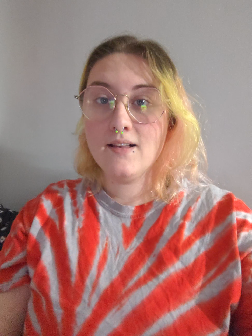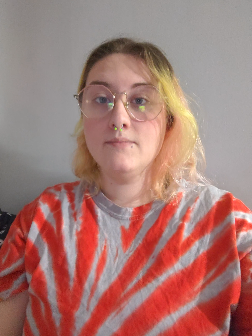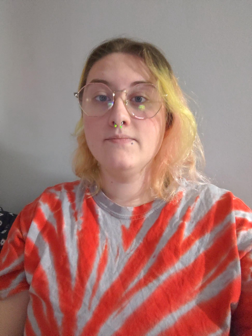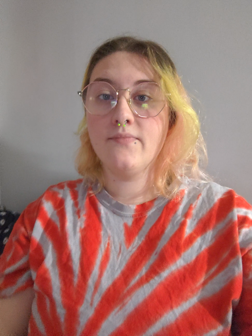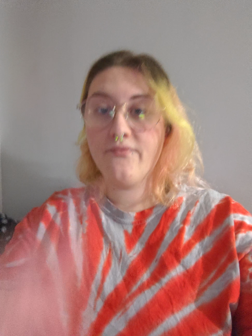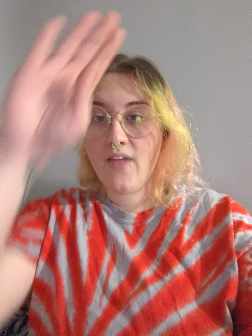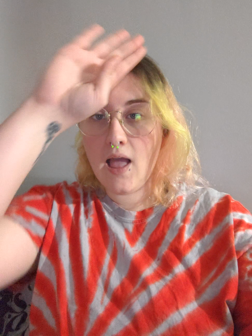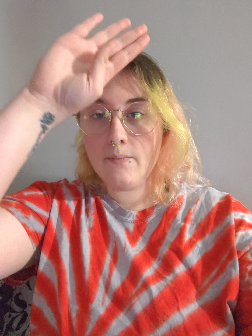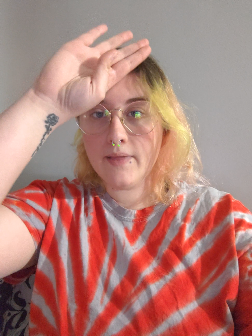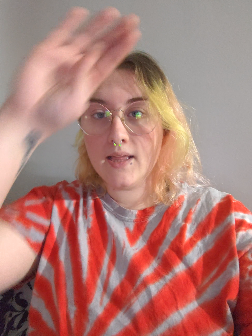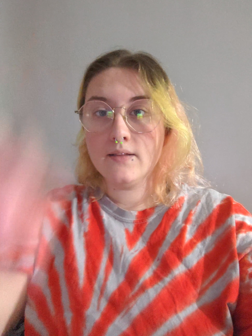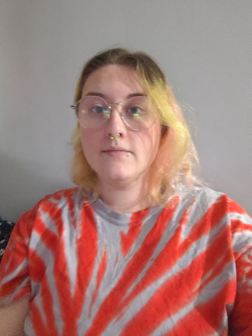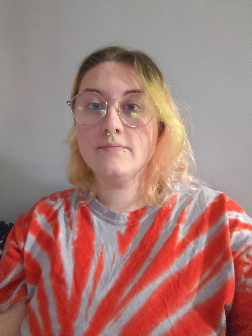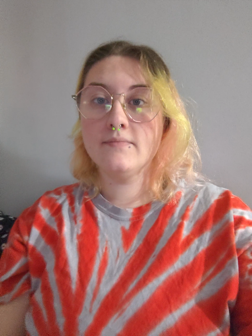fireman